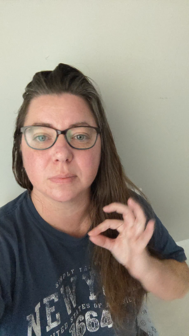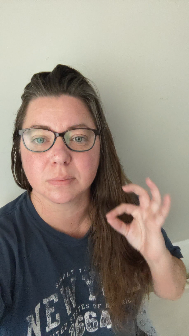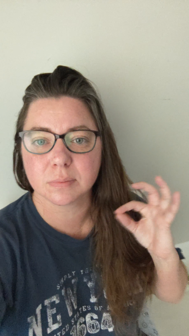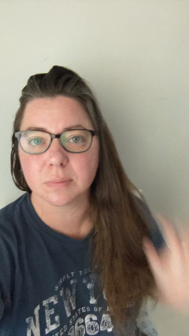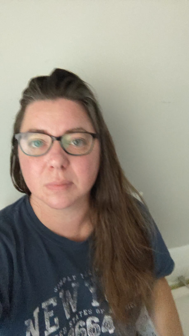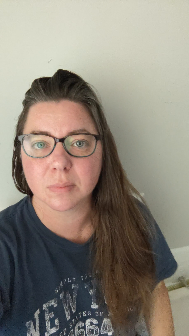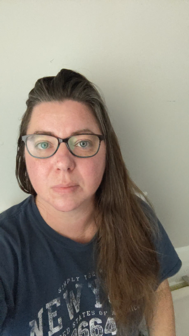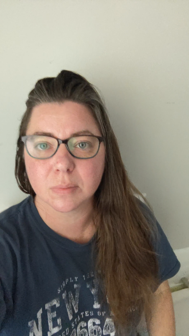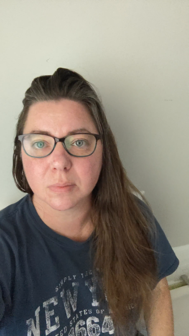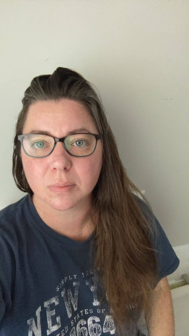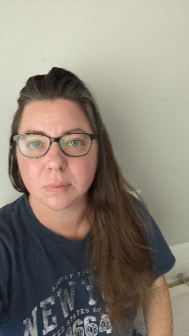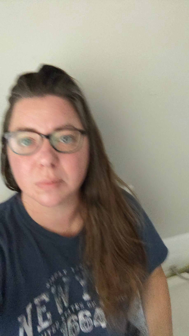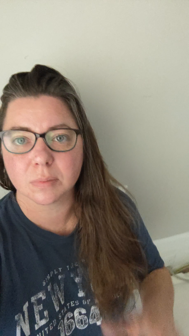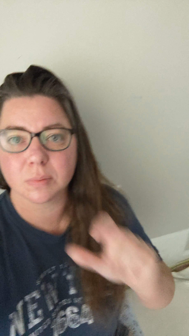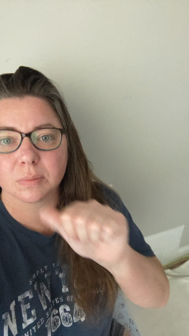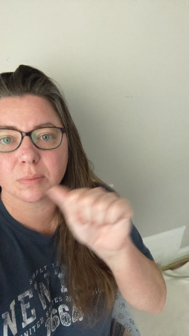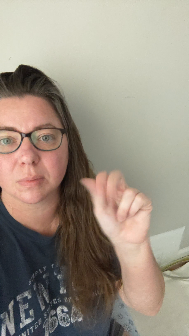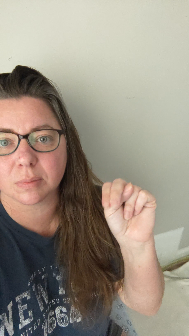an